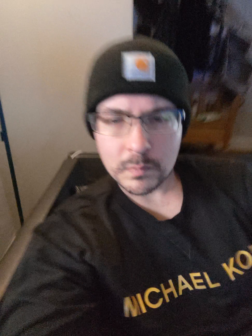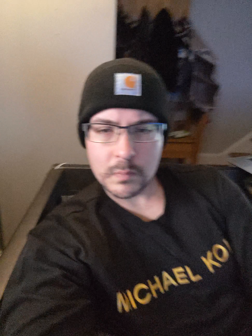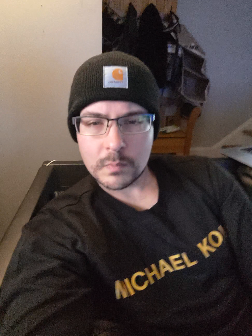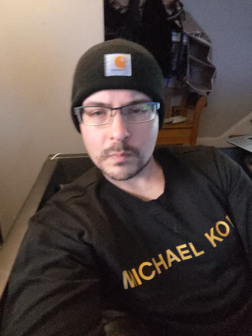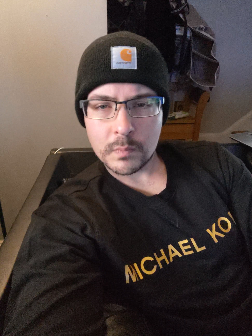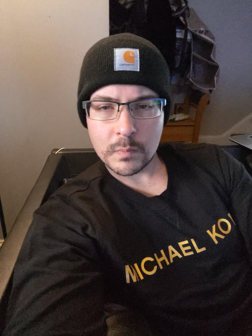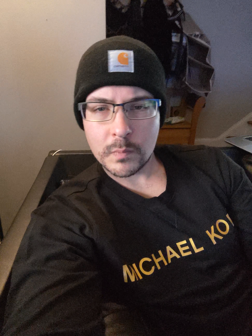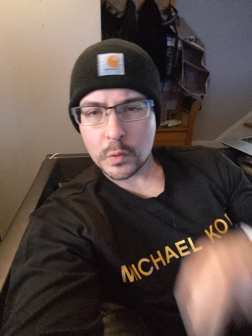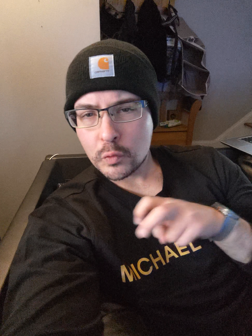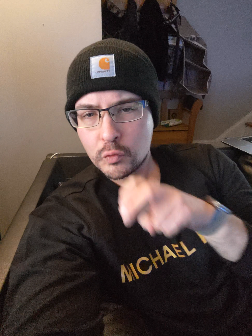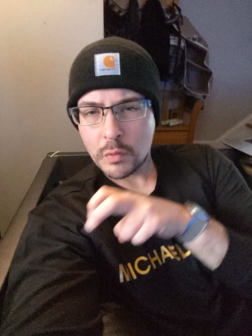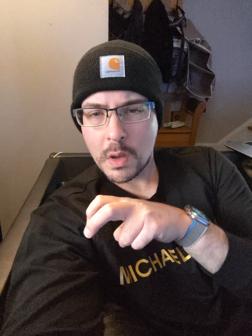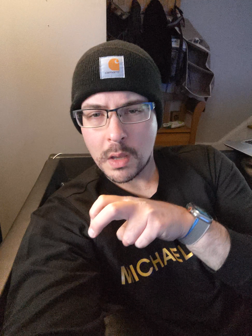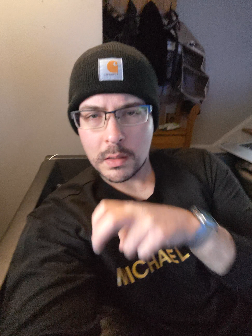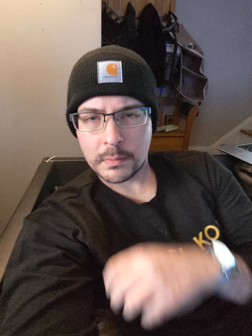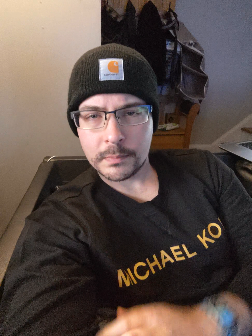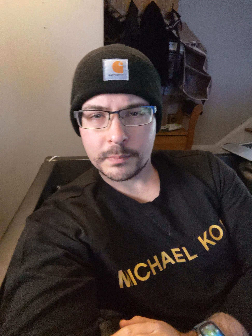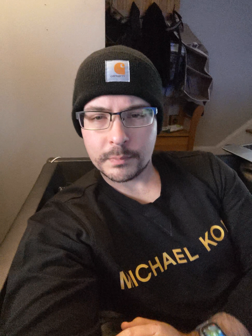ride